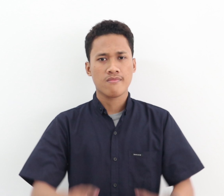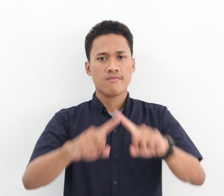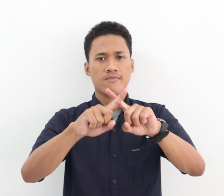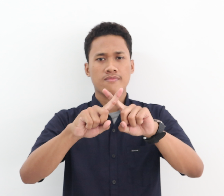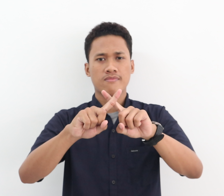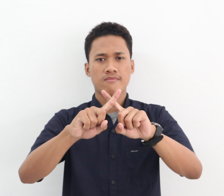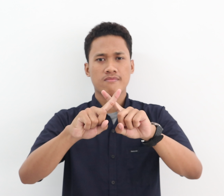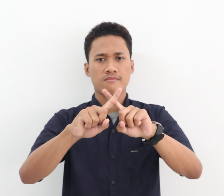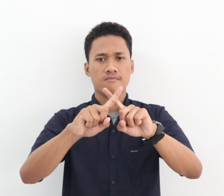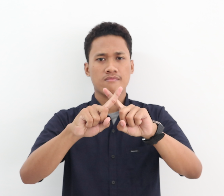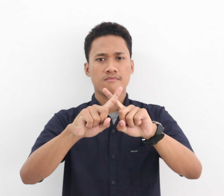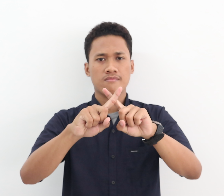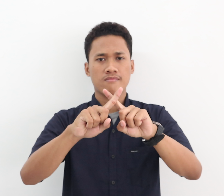X